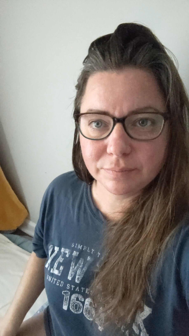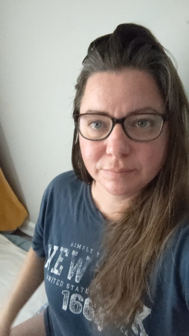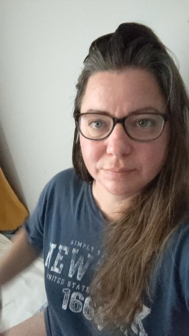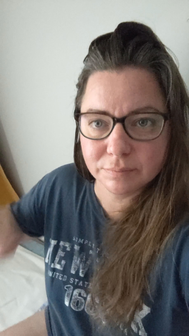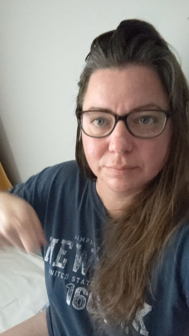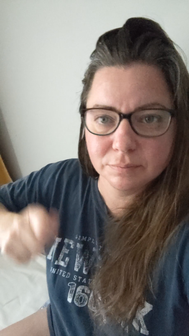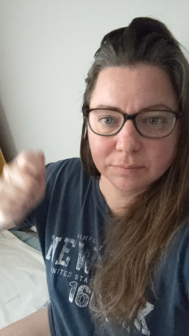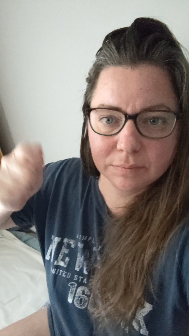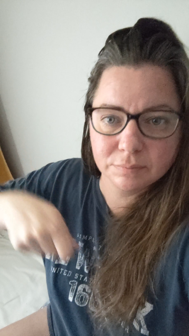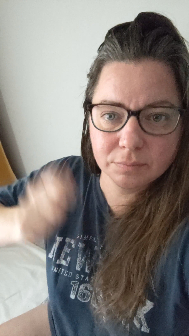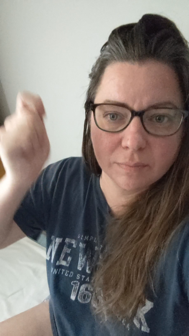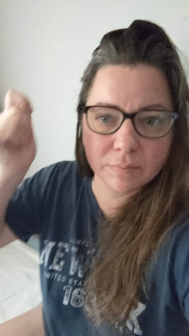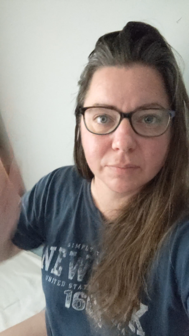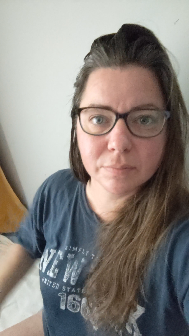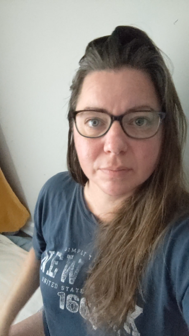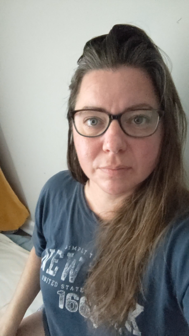shovel